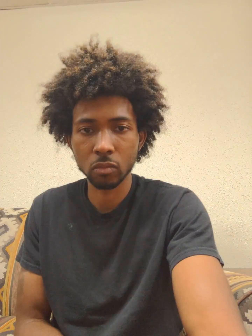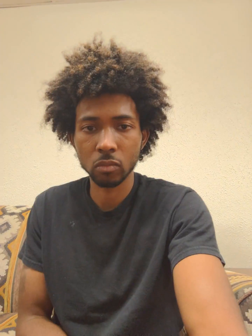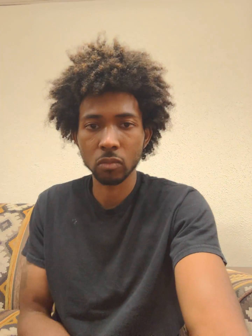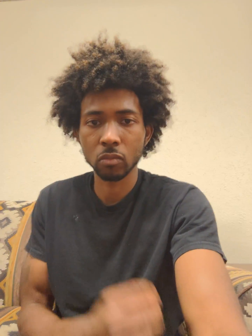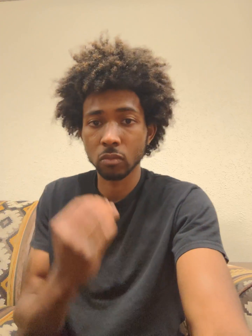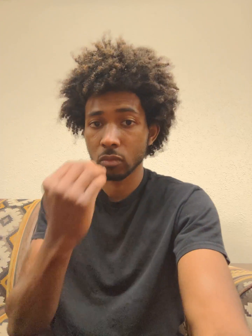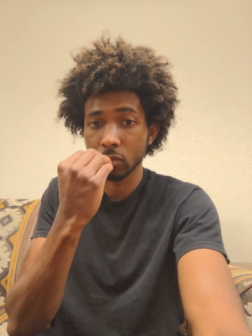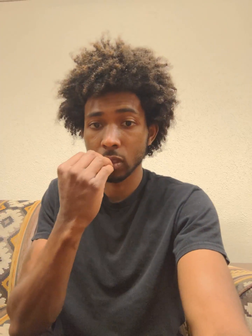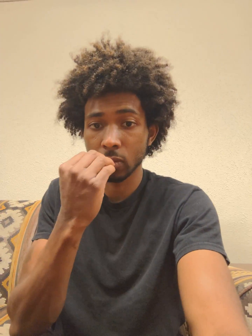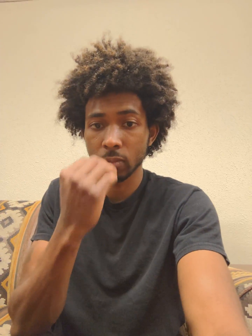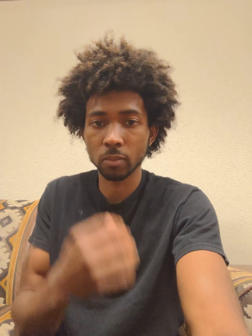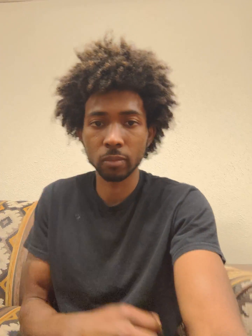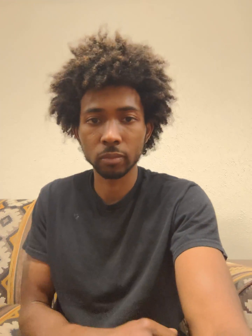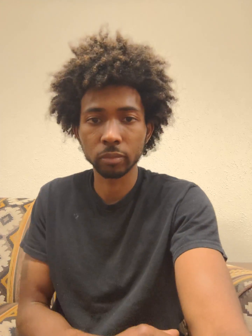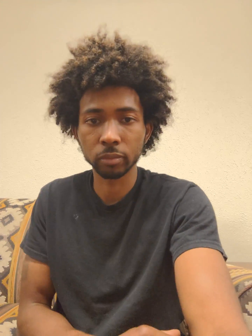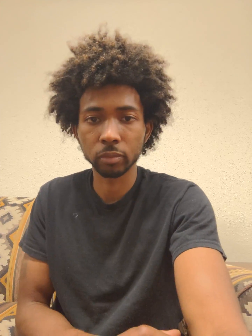eat